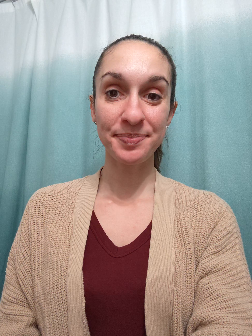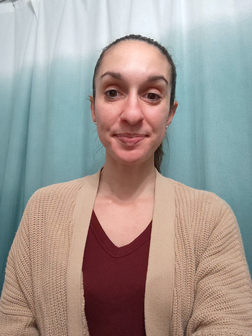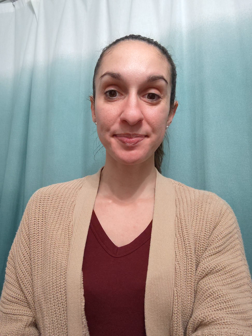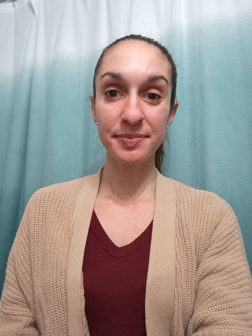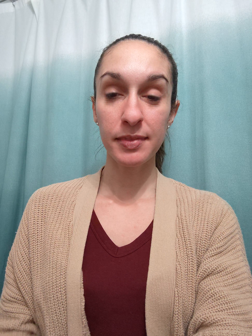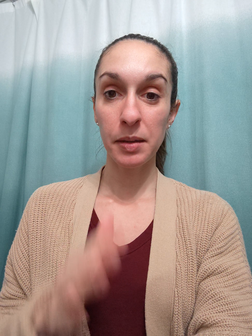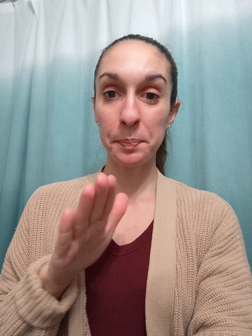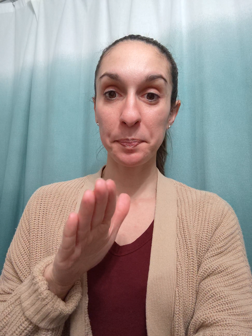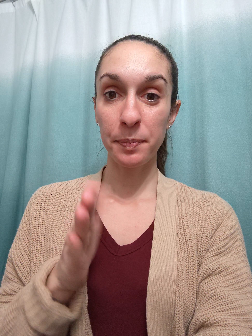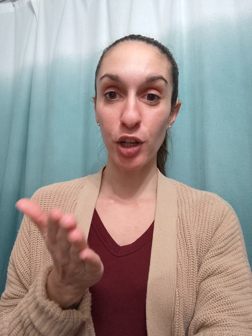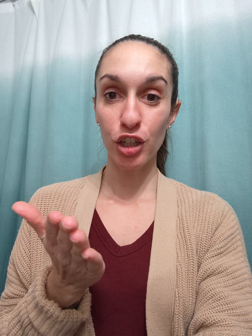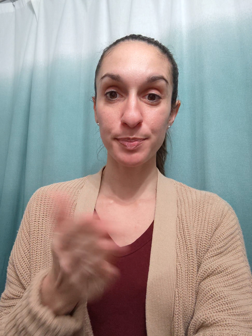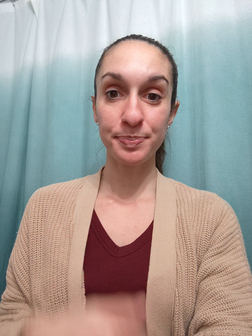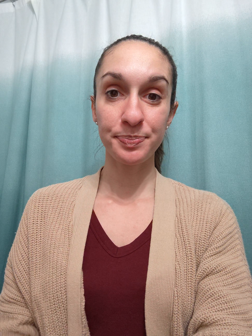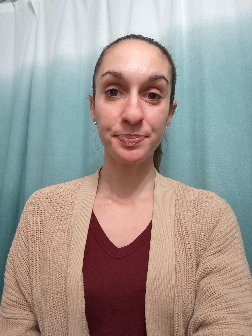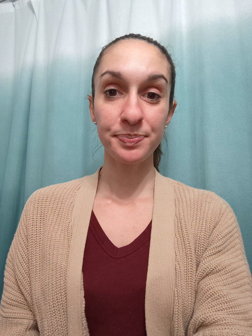book